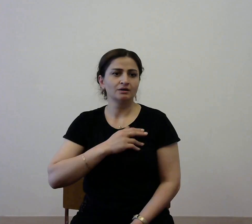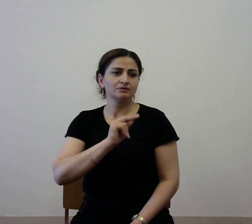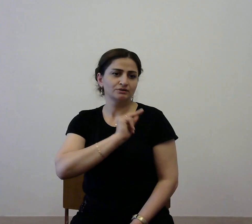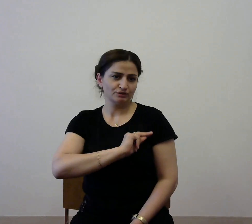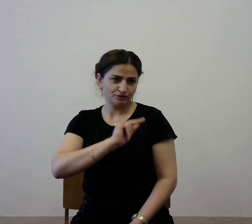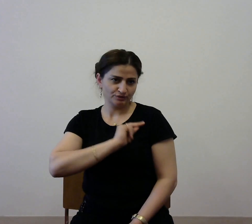iş